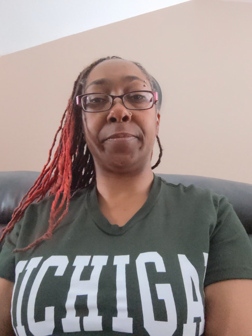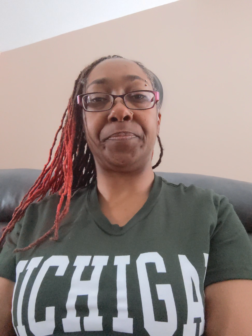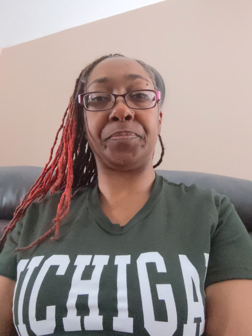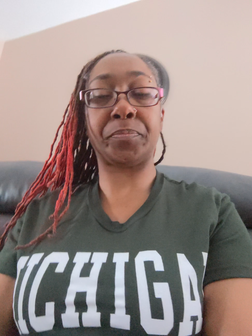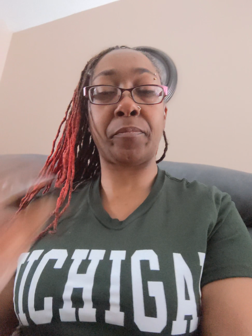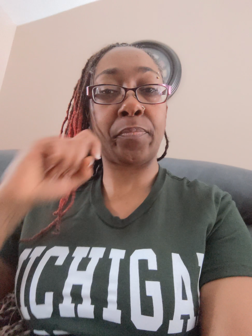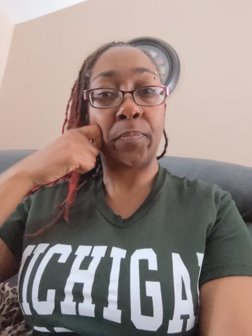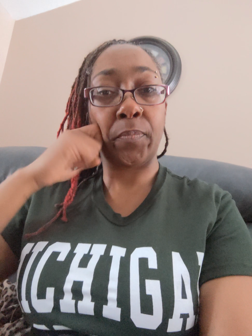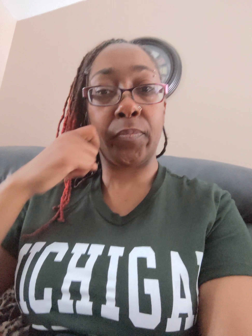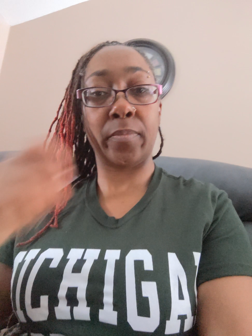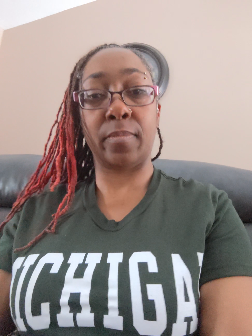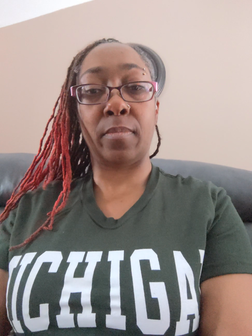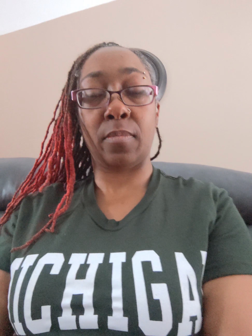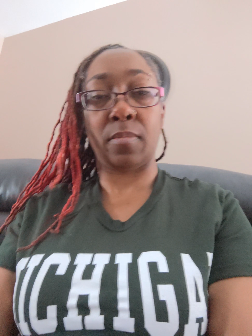apple